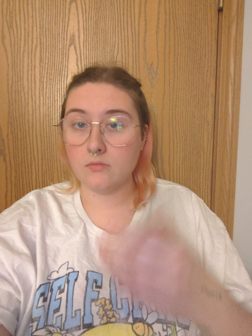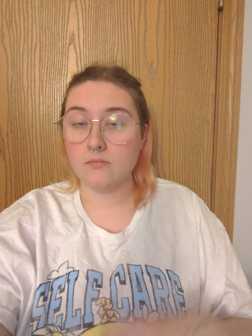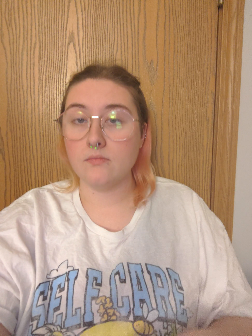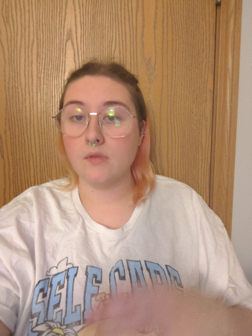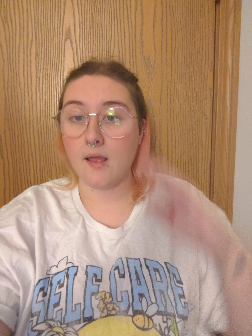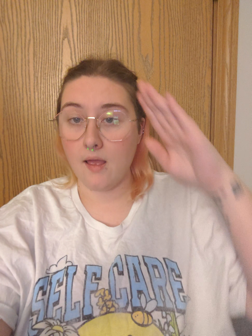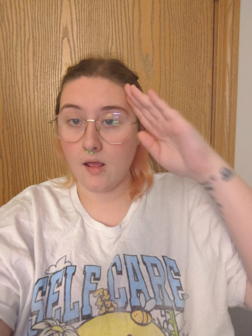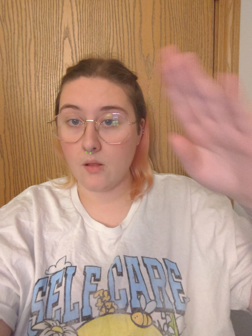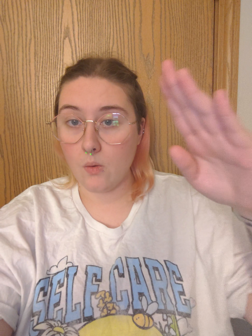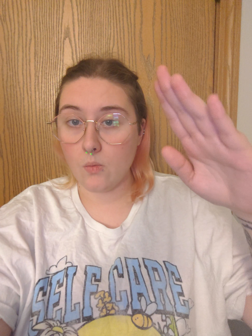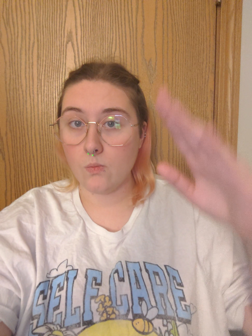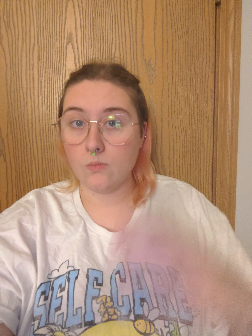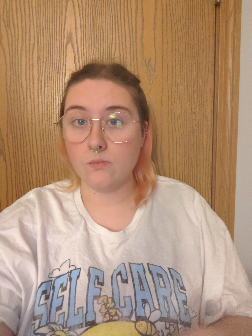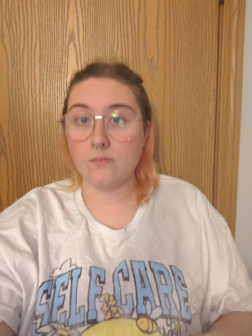hello